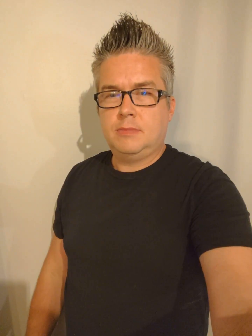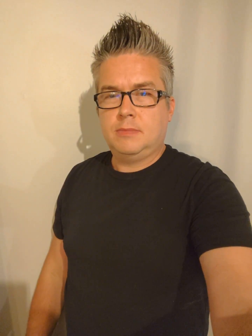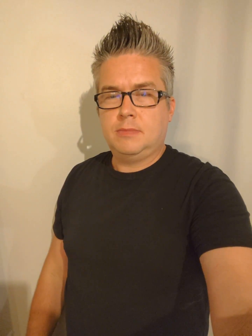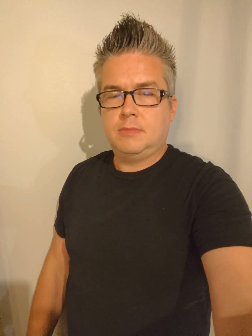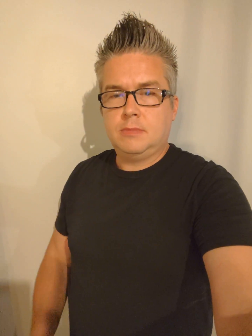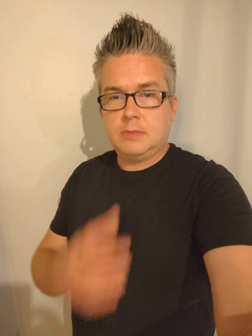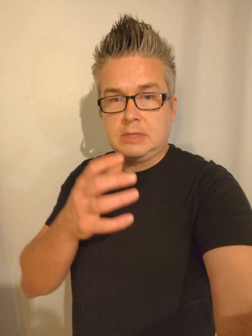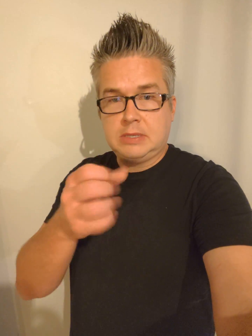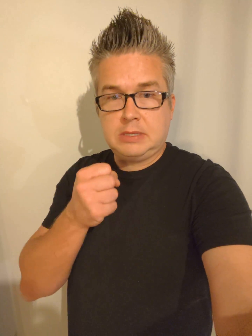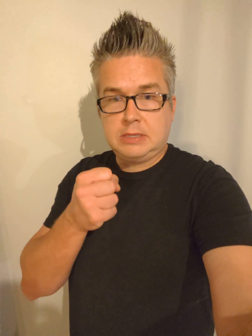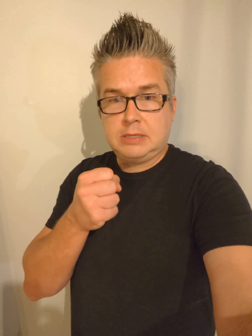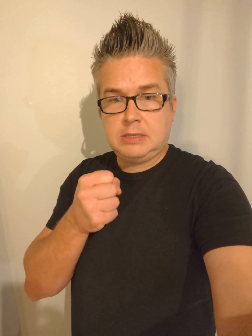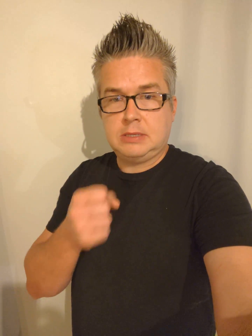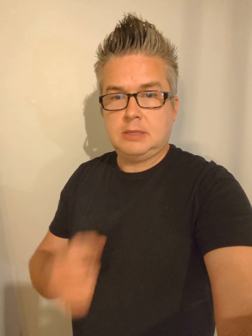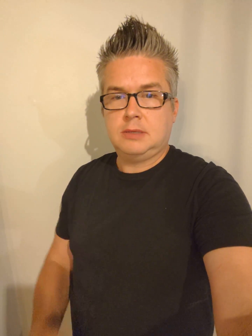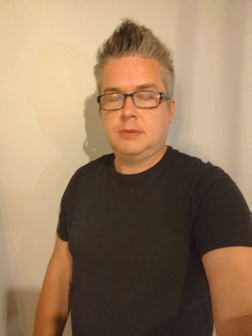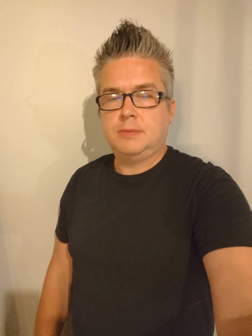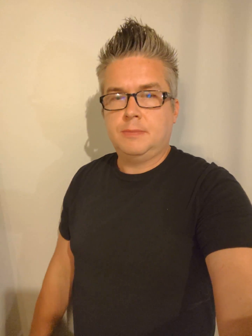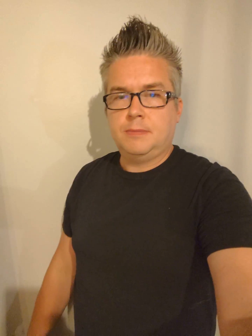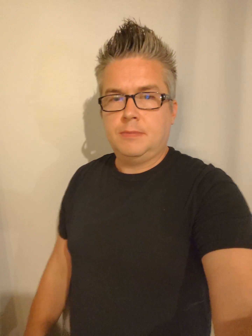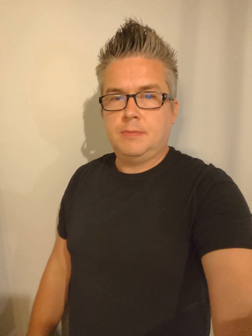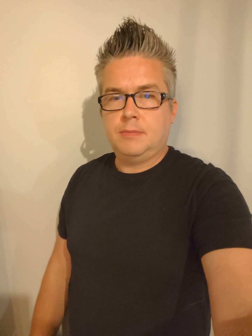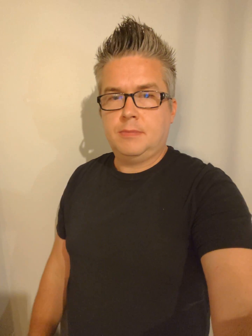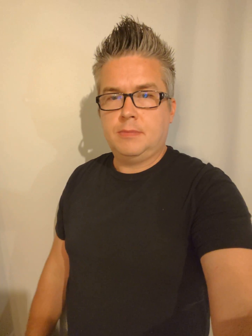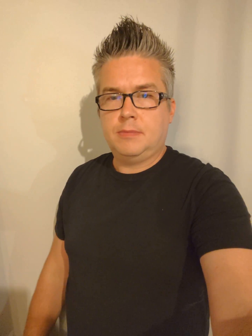get